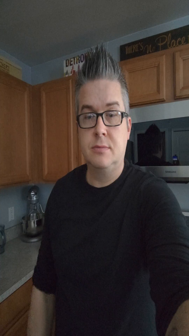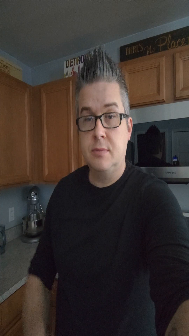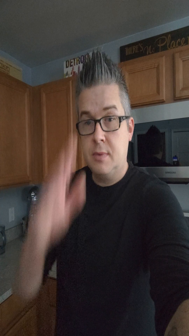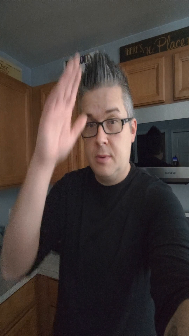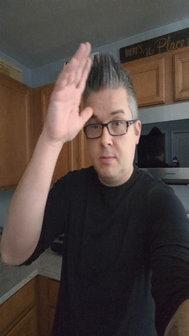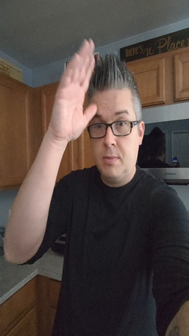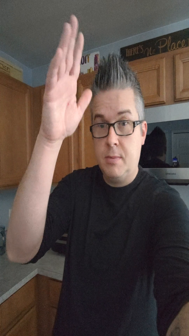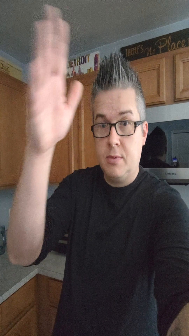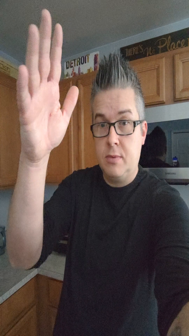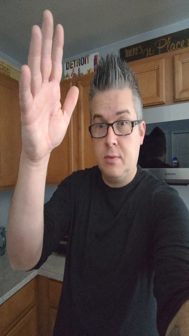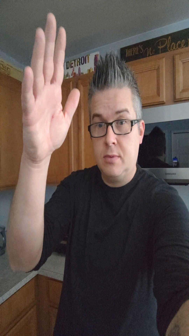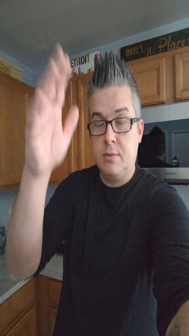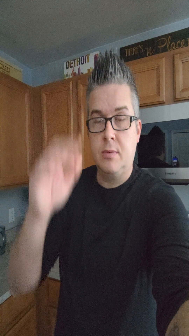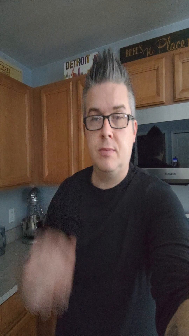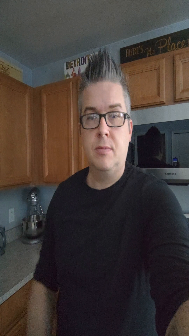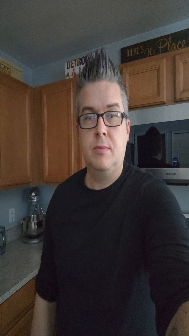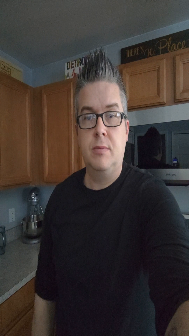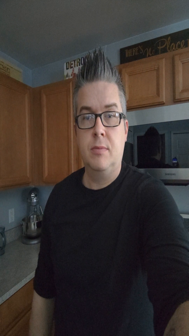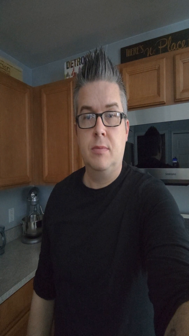grandpa